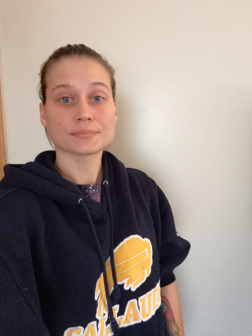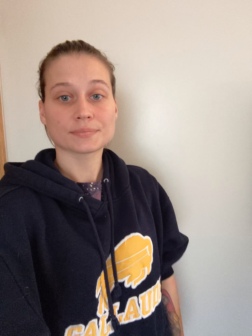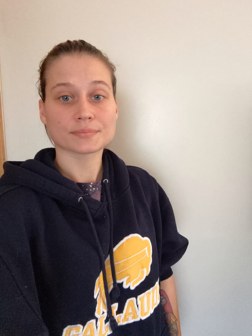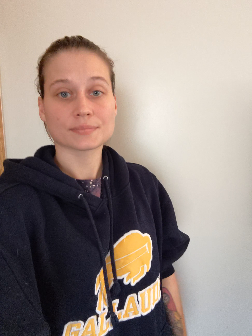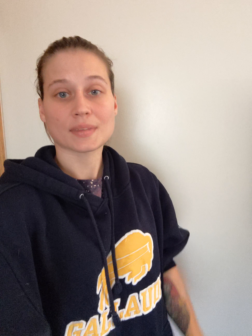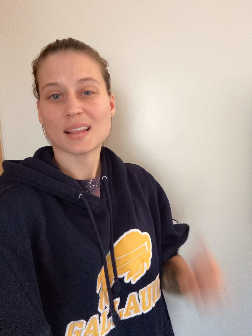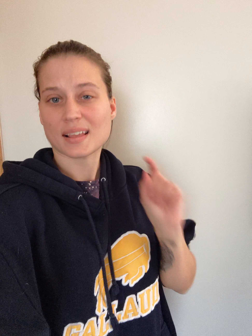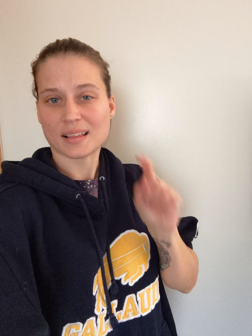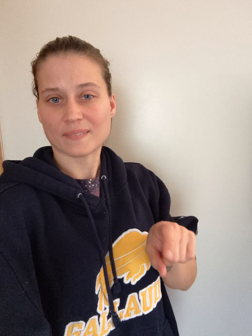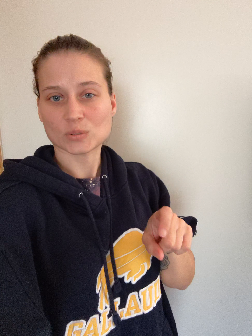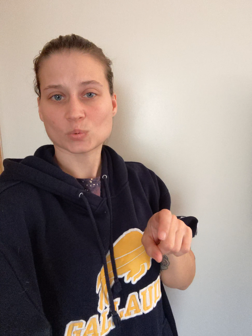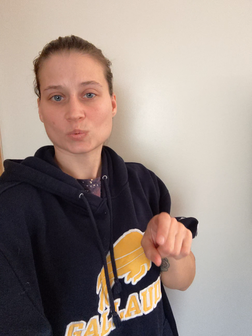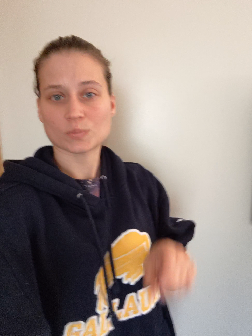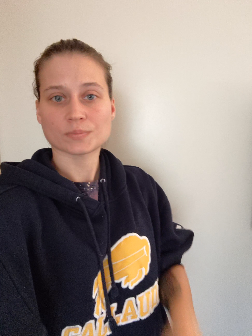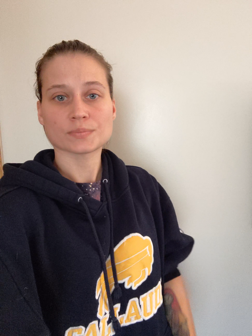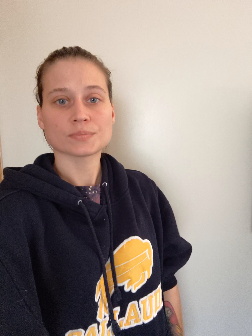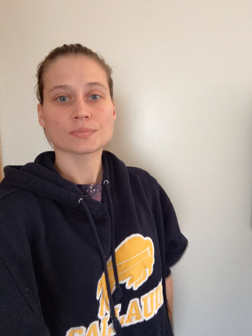have to